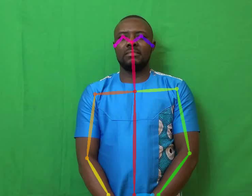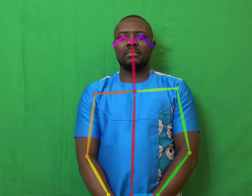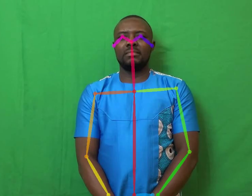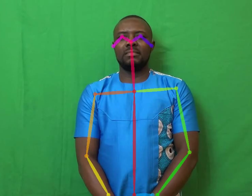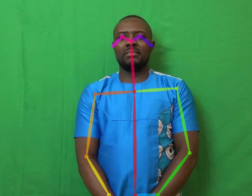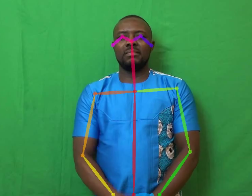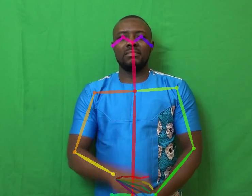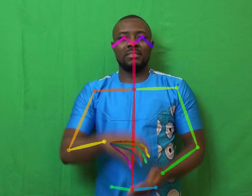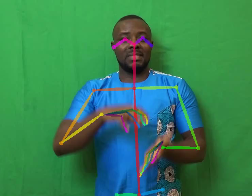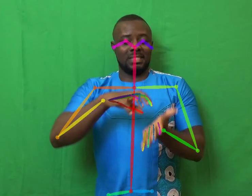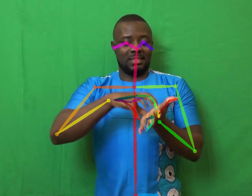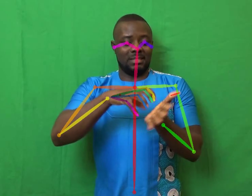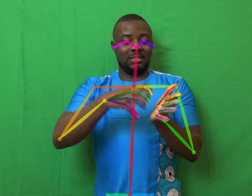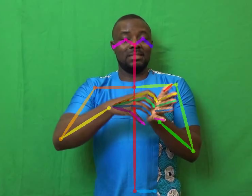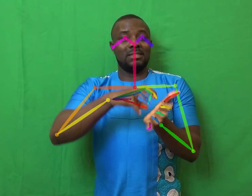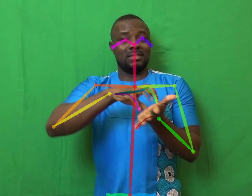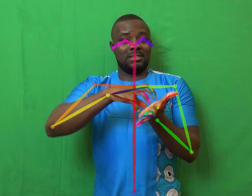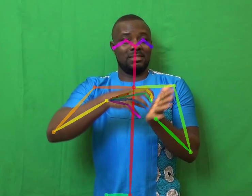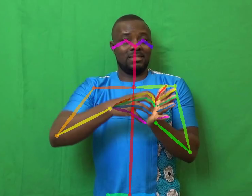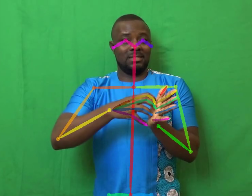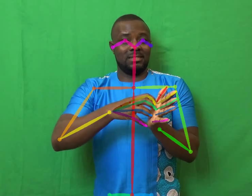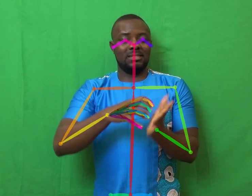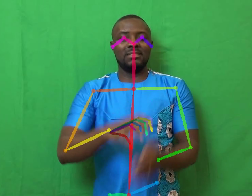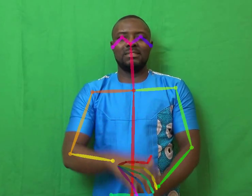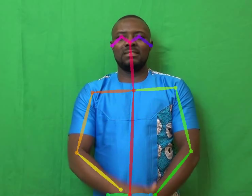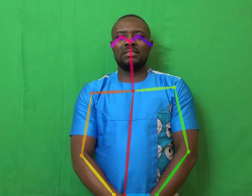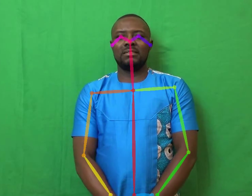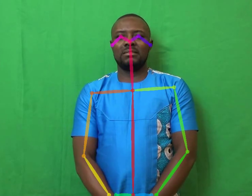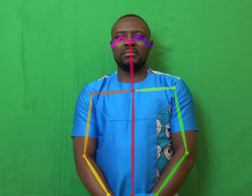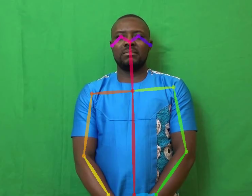cake or biscuit